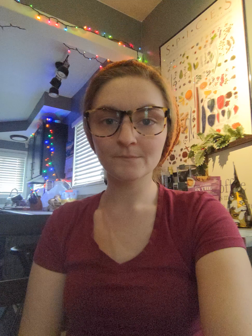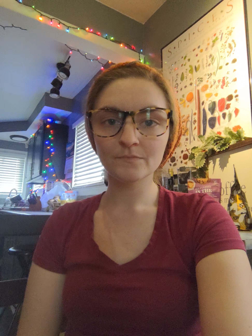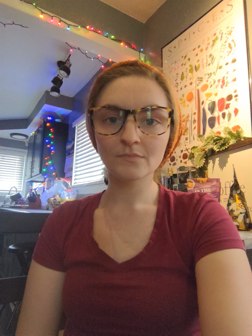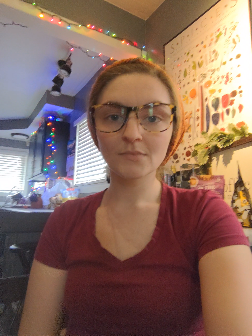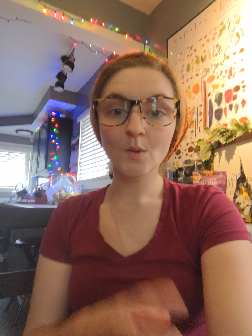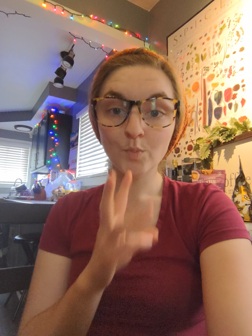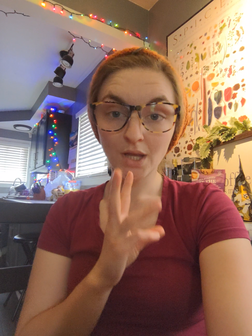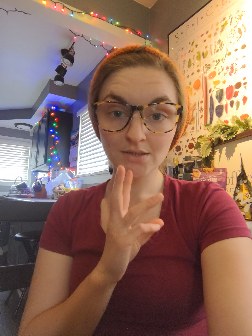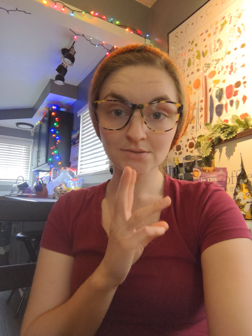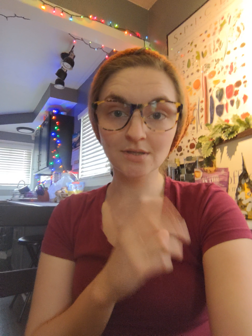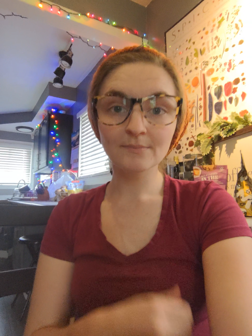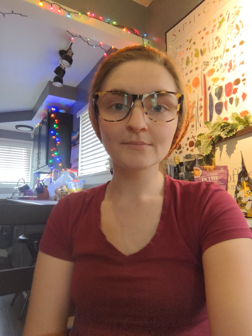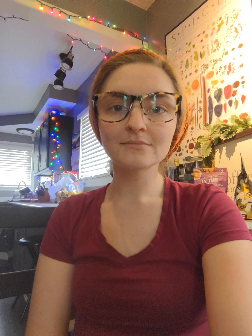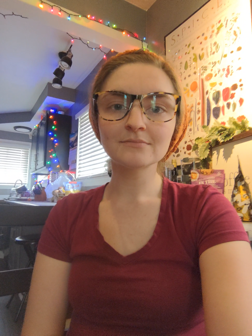water